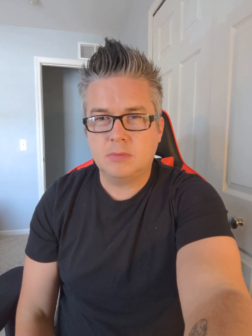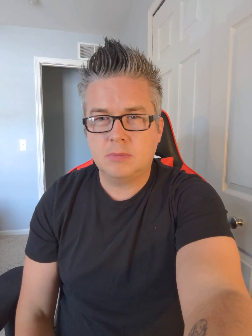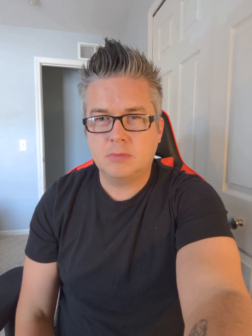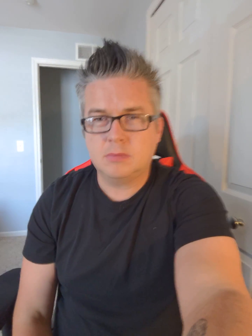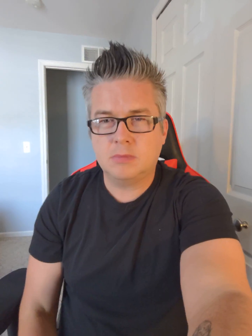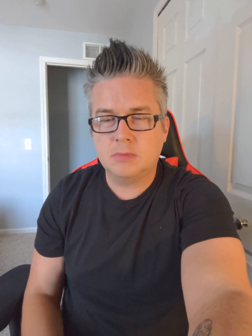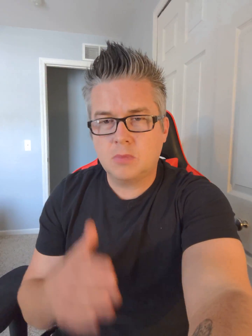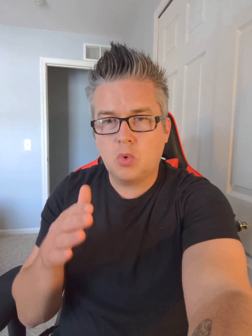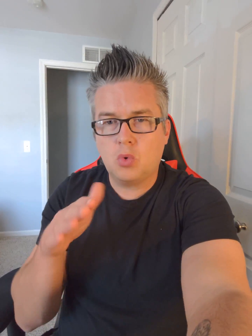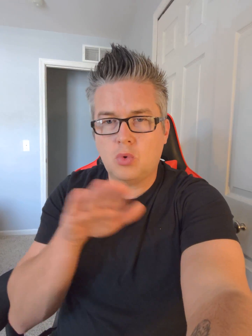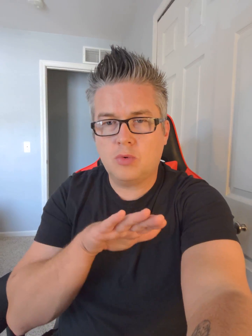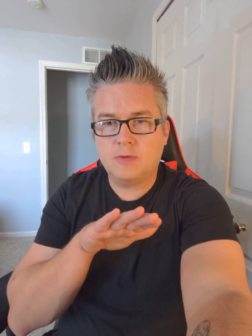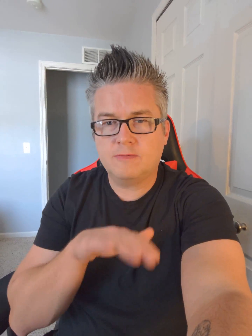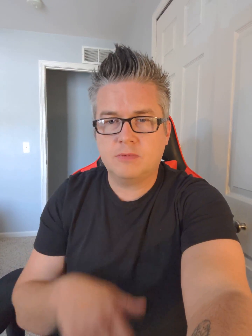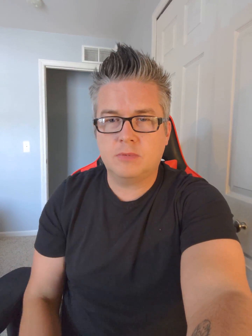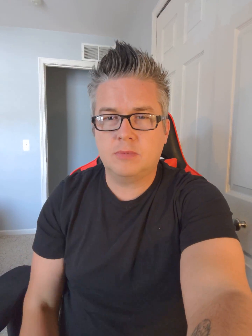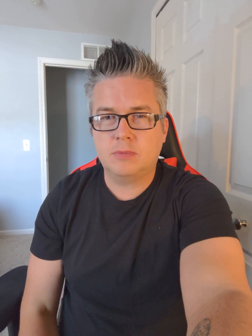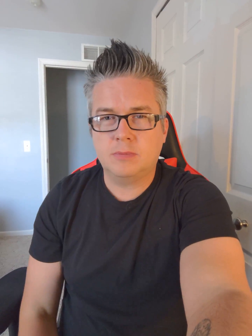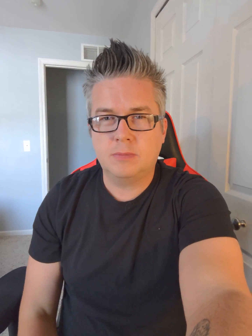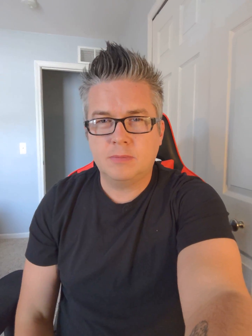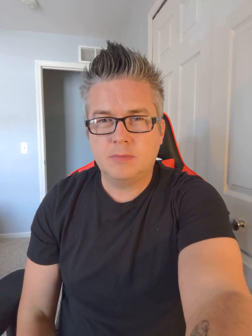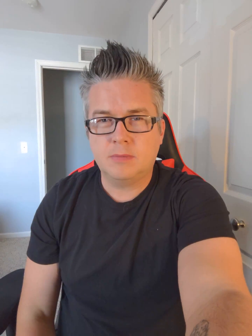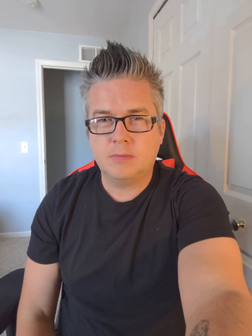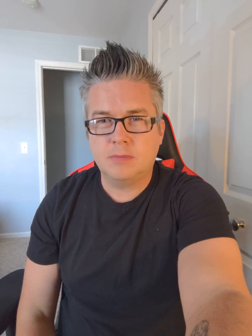cover